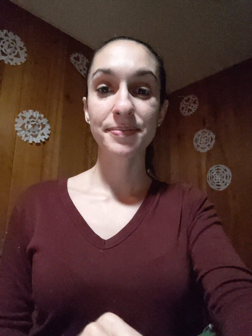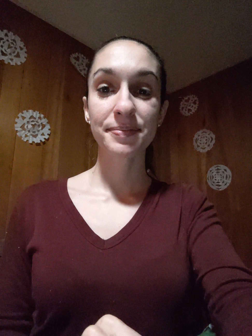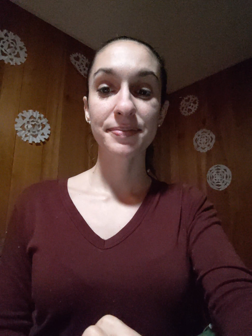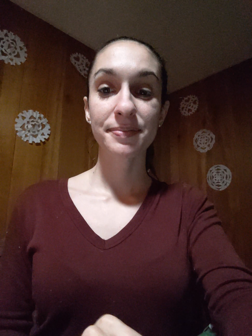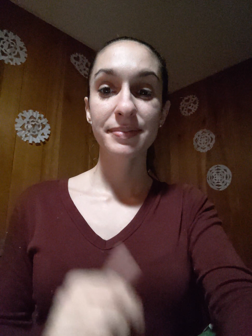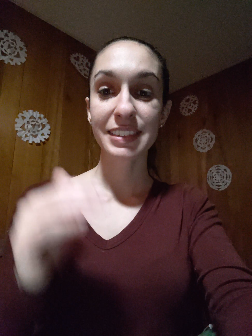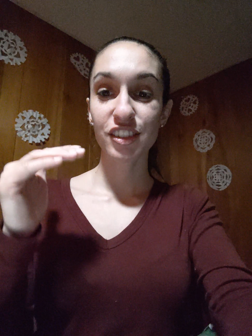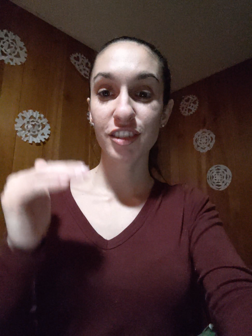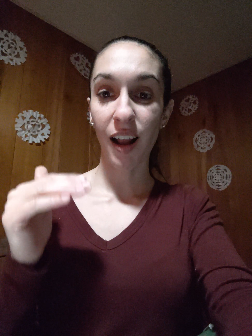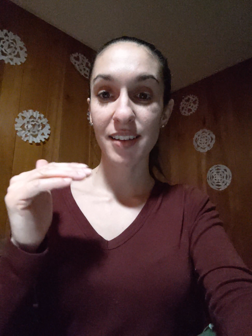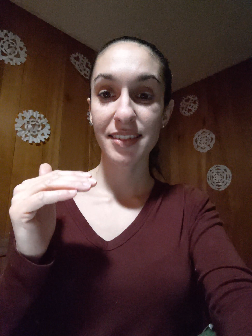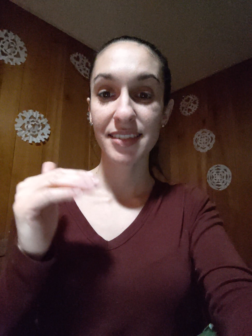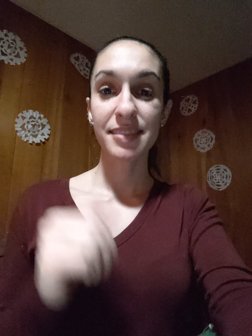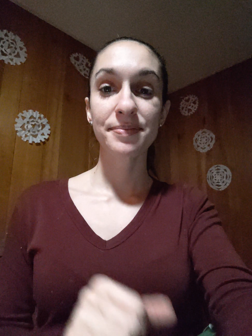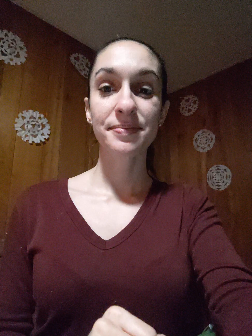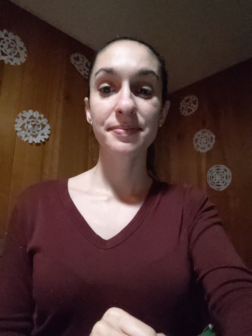child